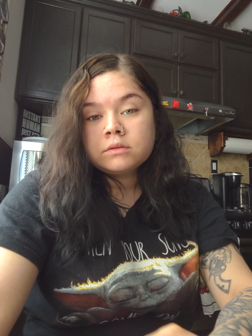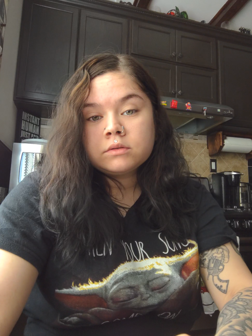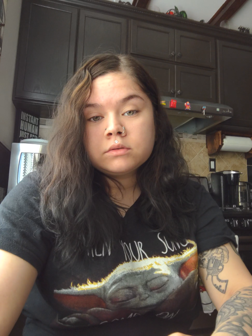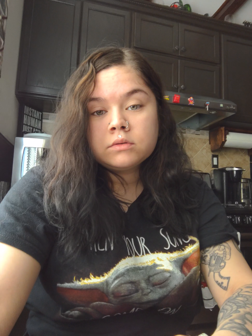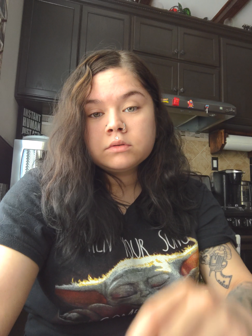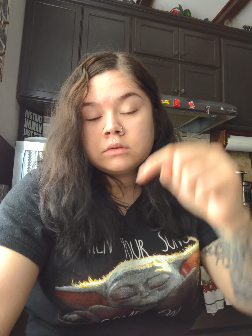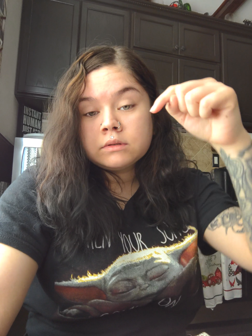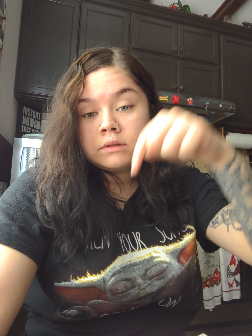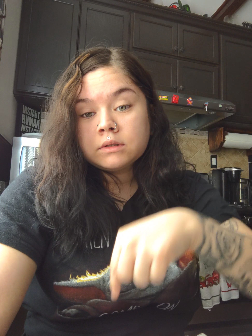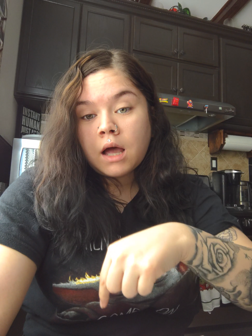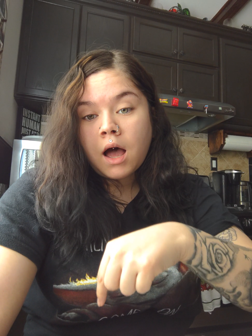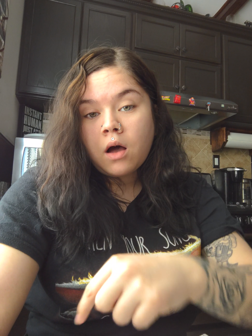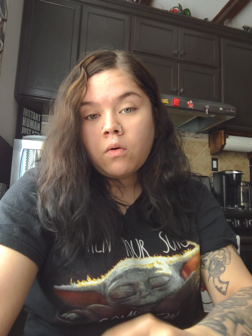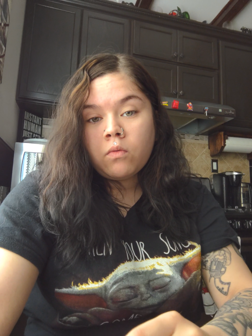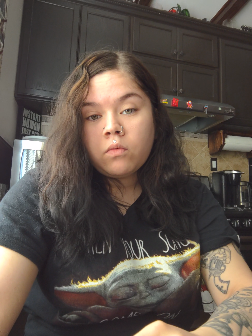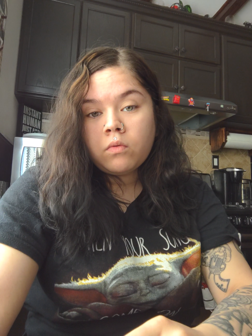down